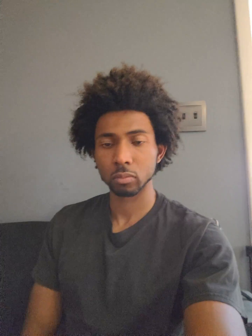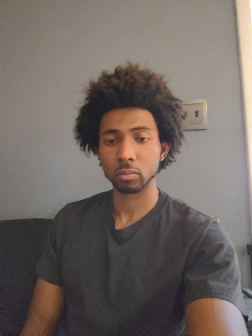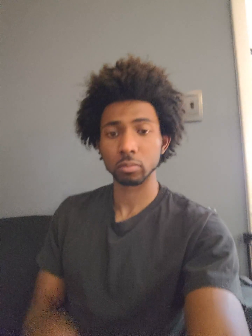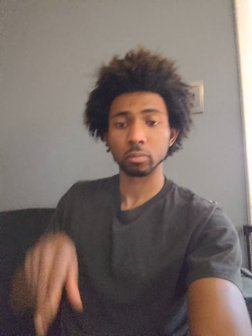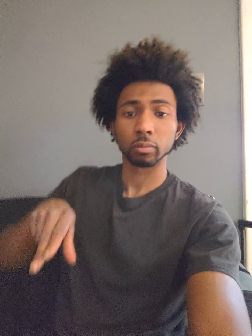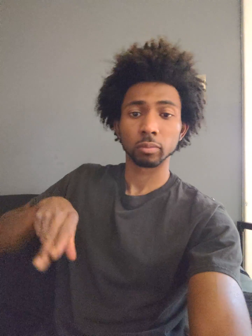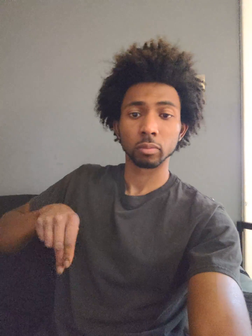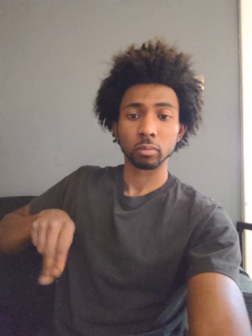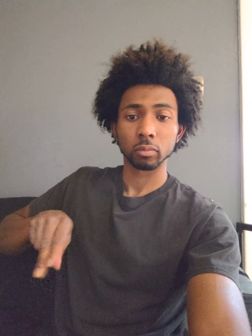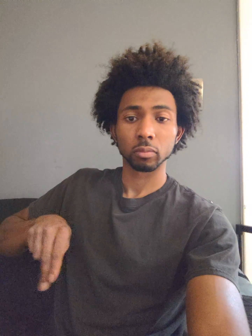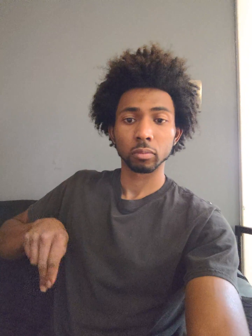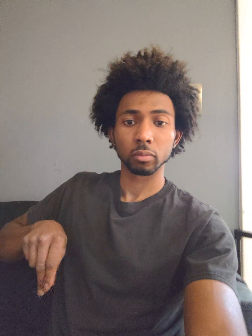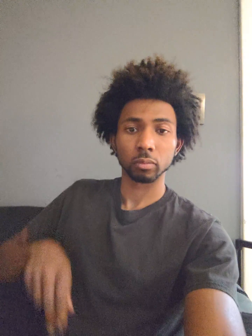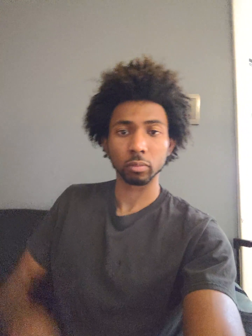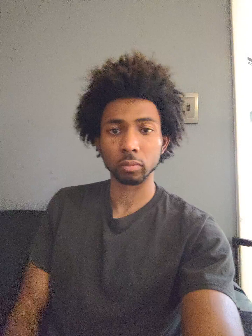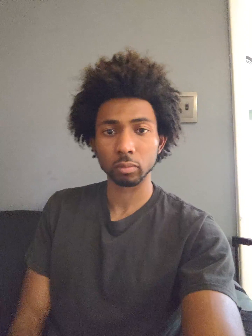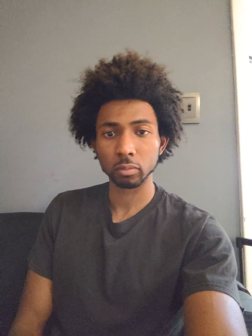diaper